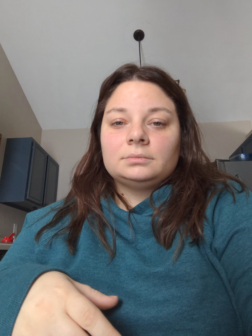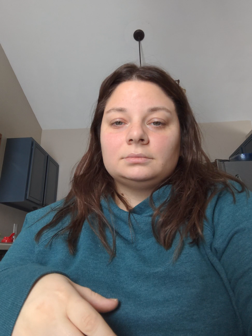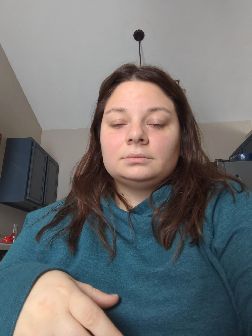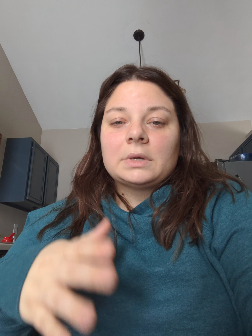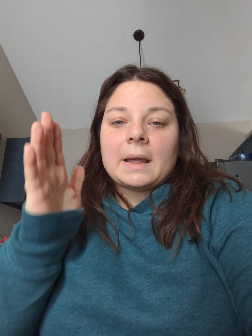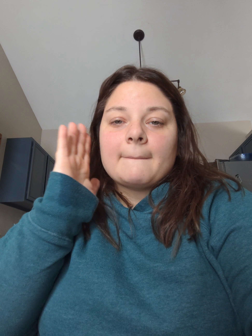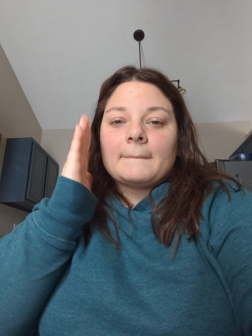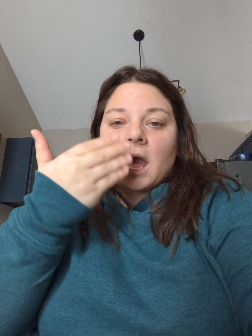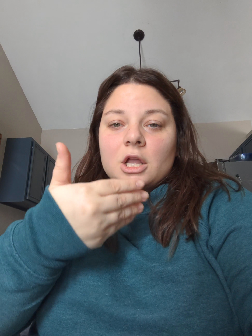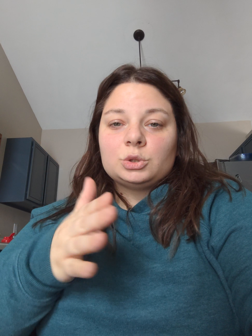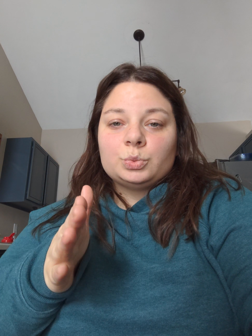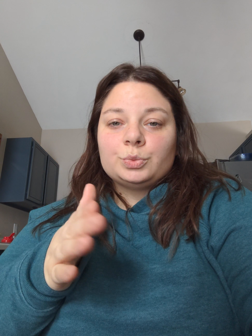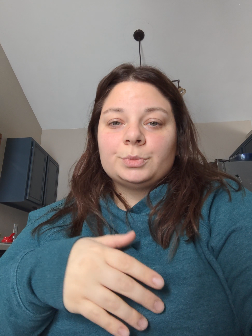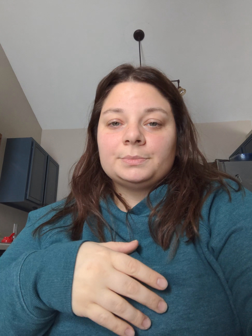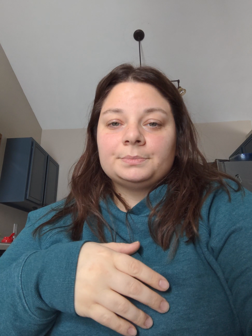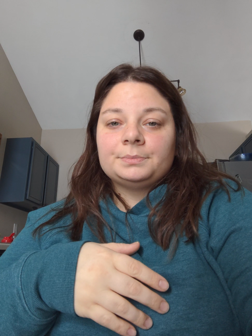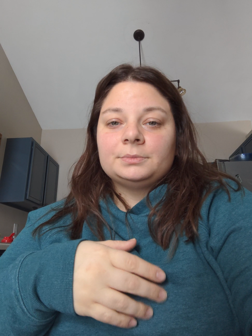bedroom